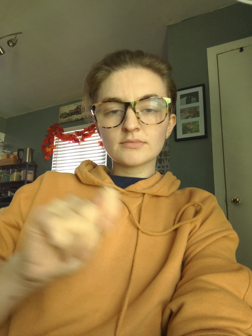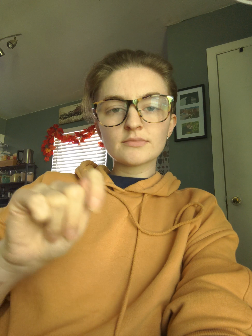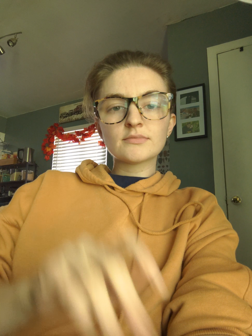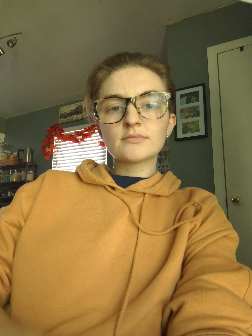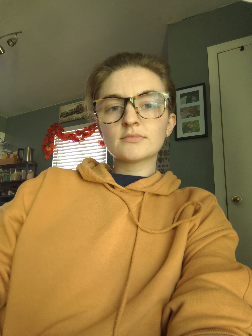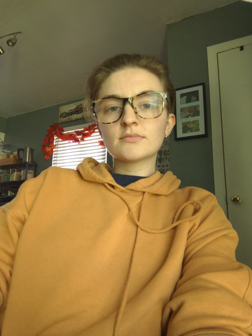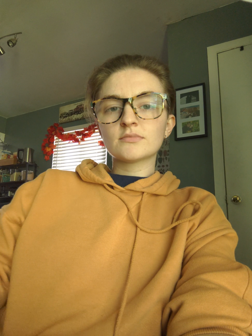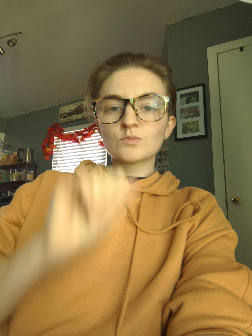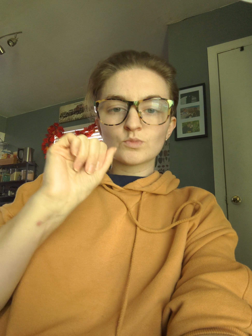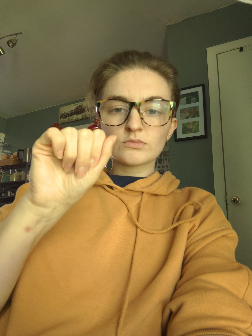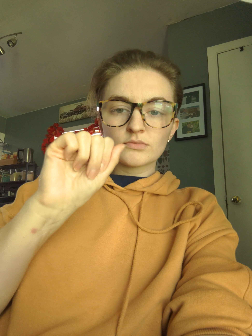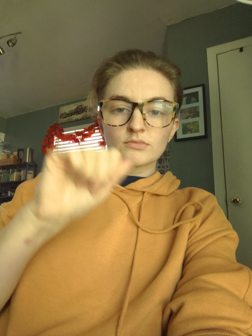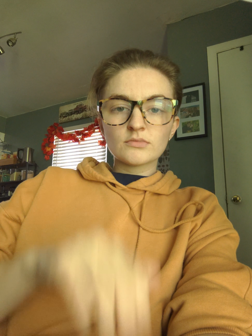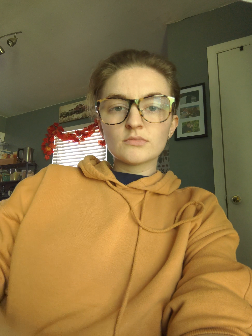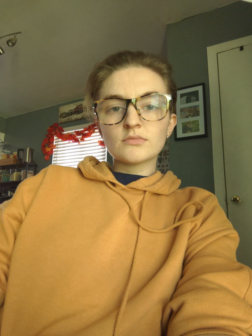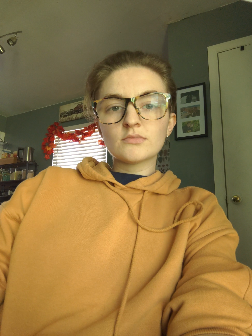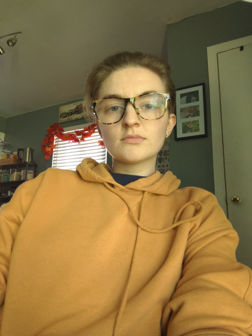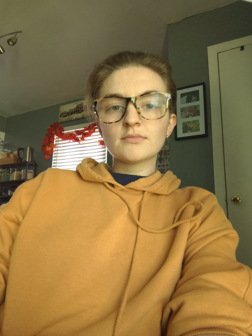knock